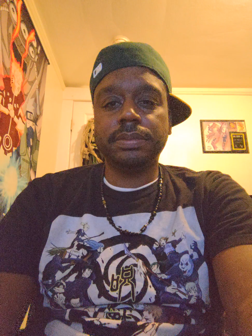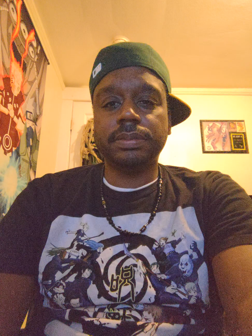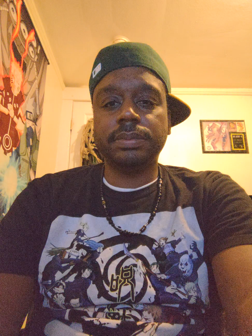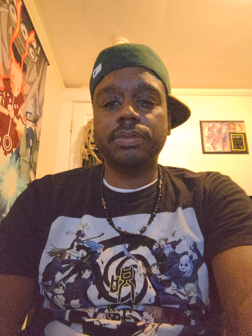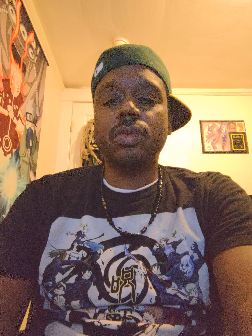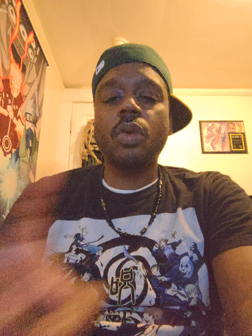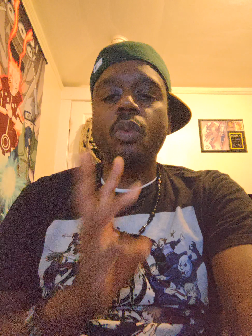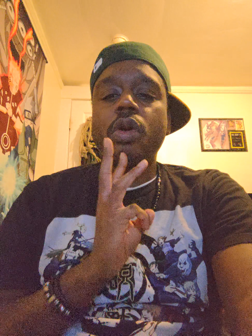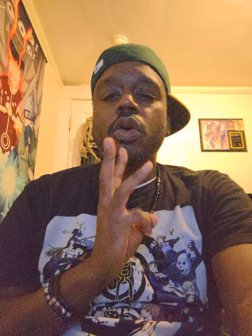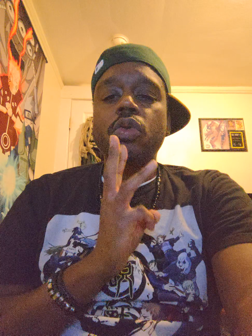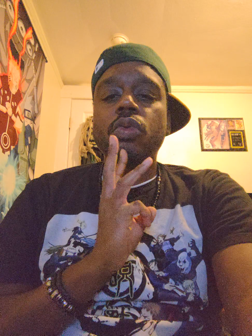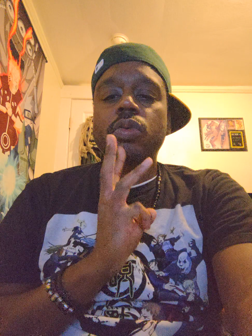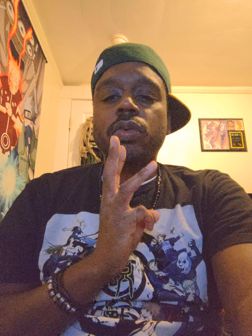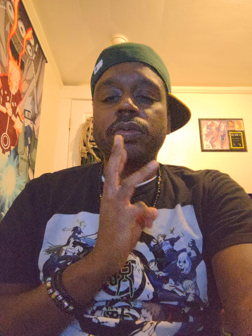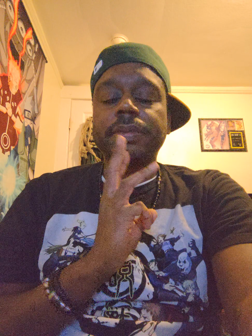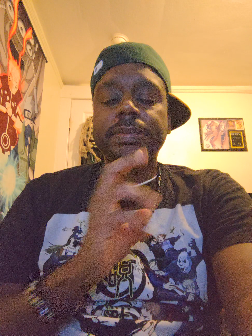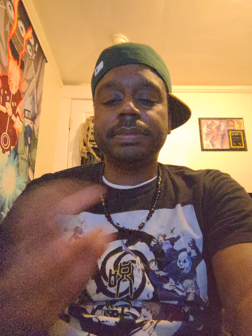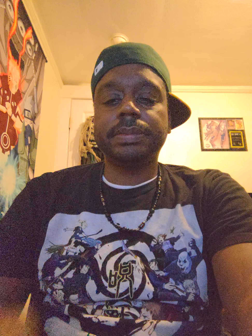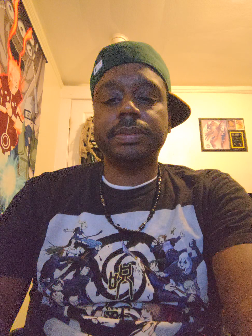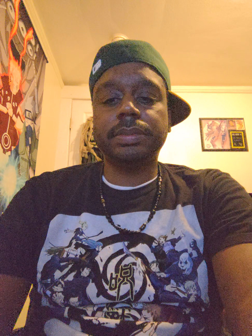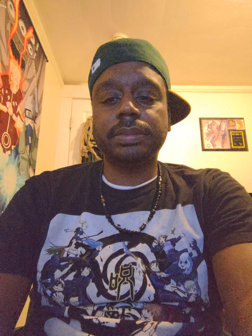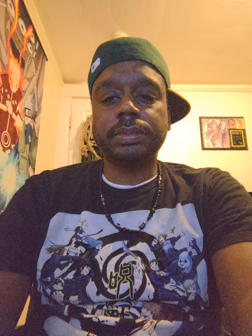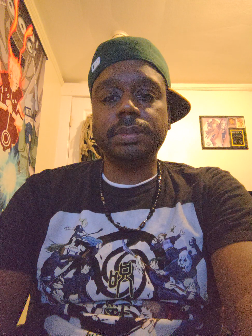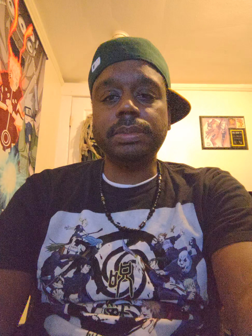water